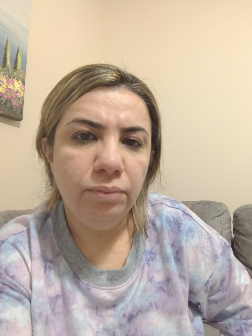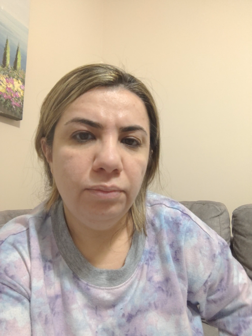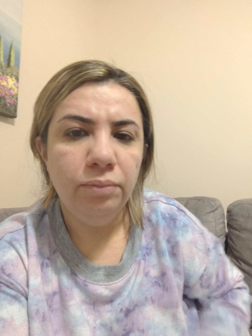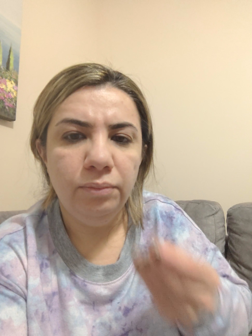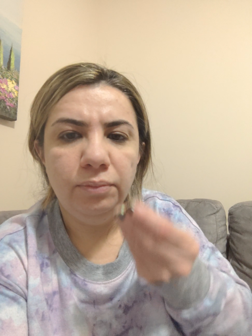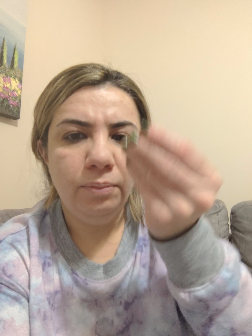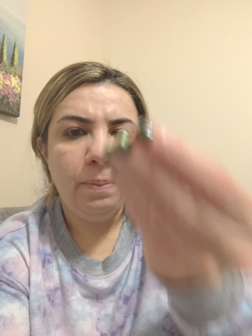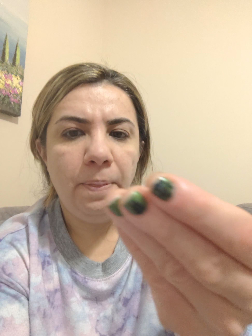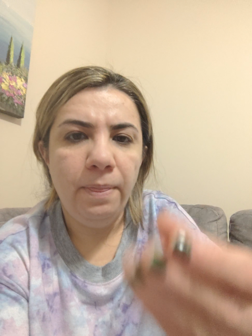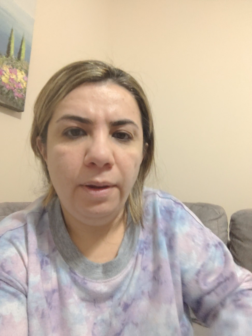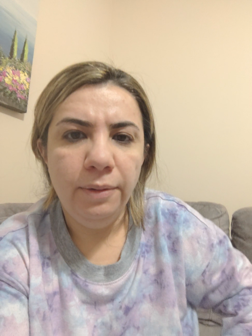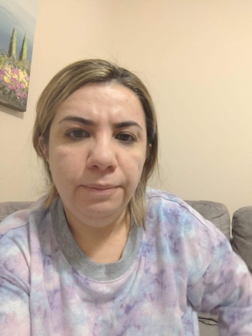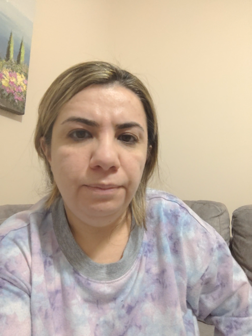give